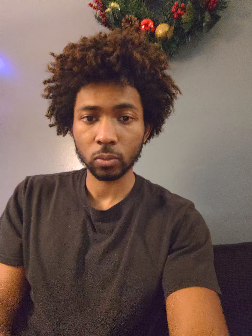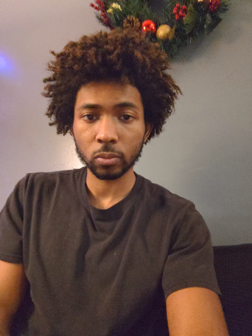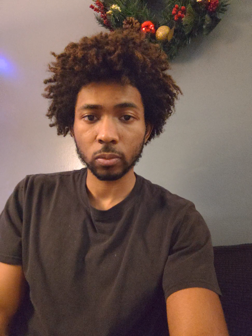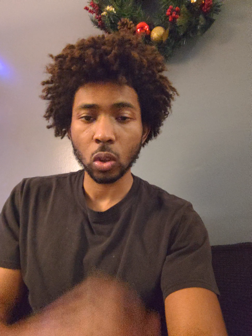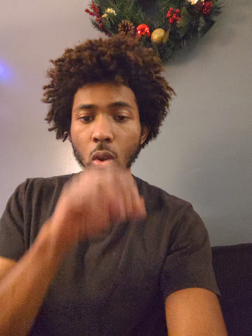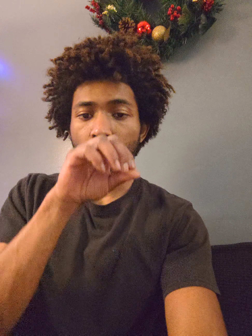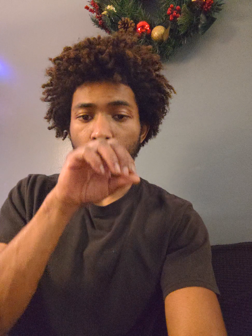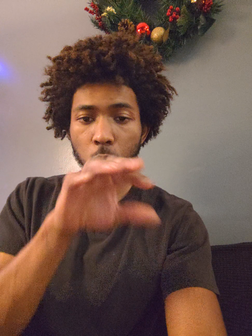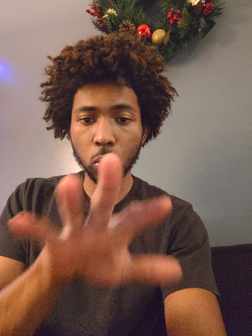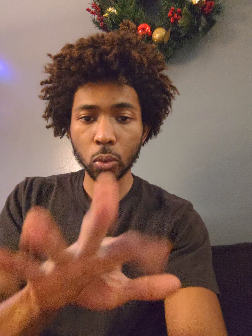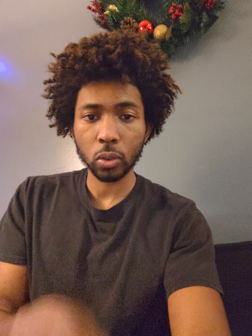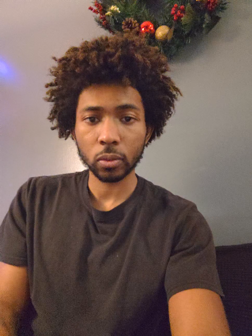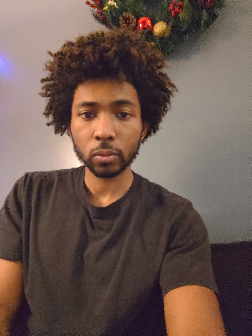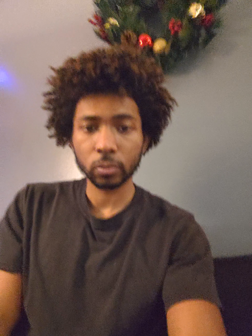blow